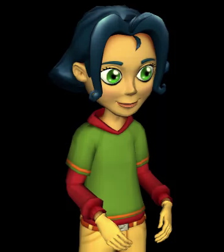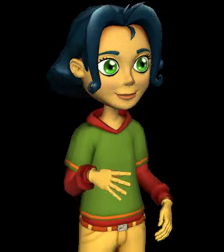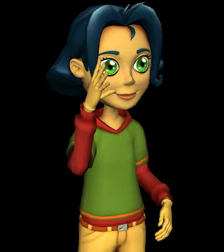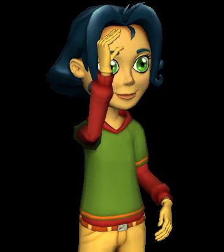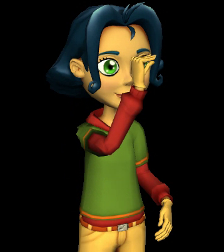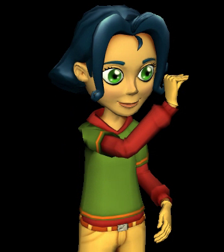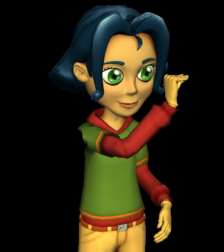ينسى